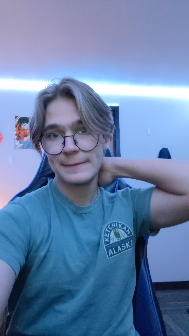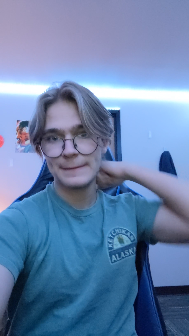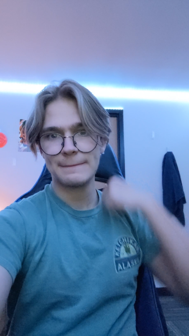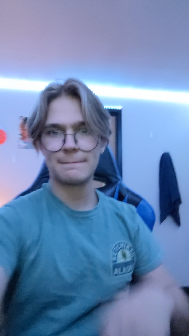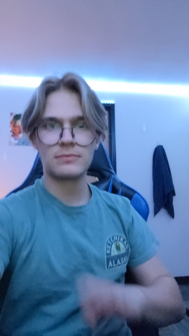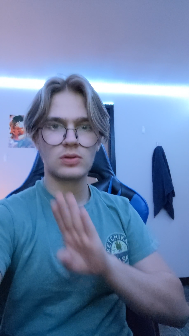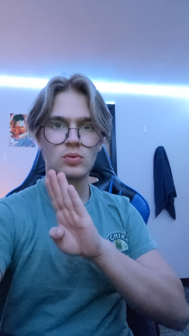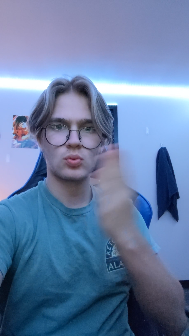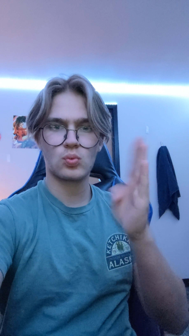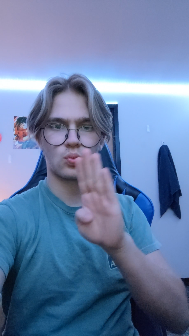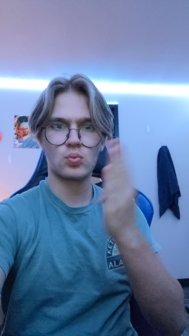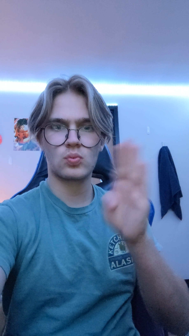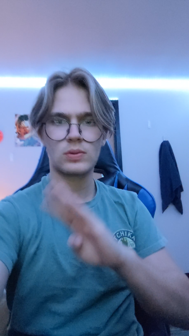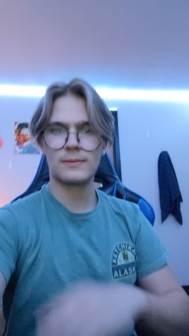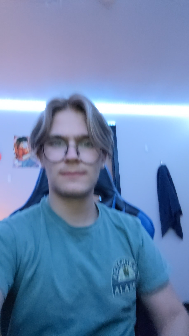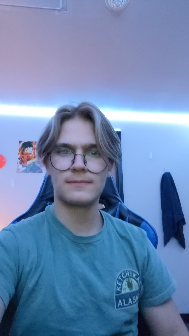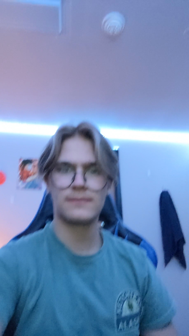door